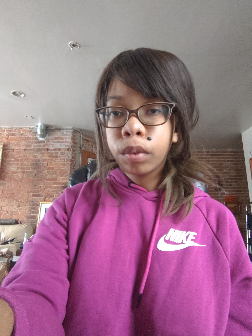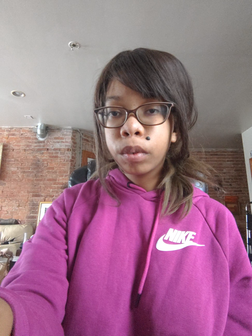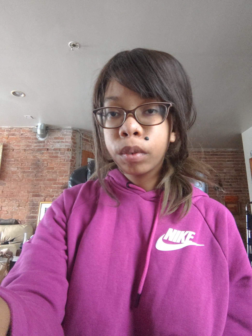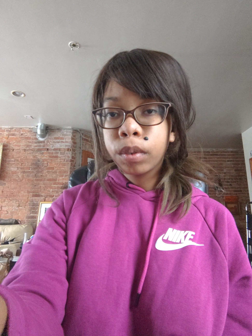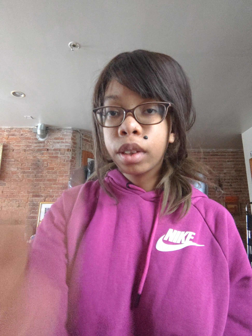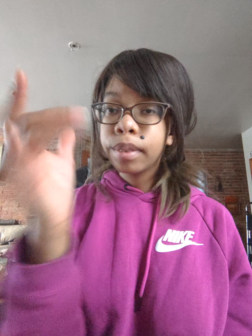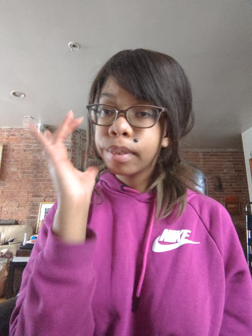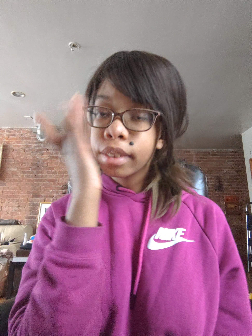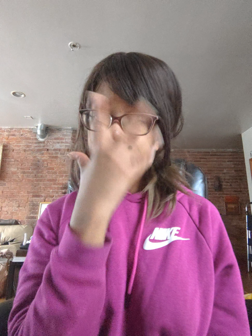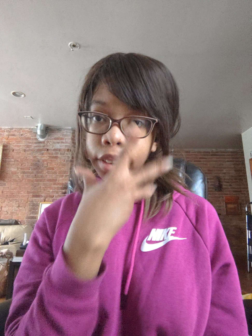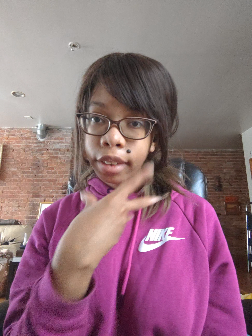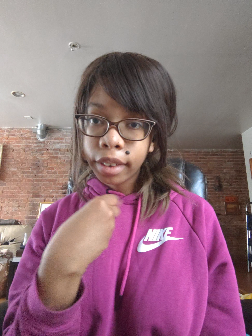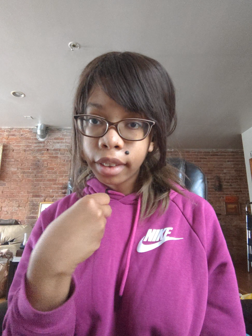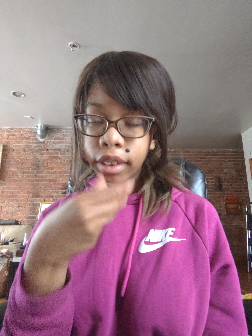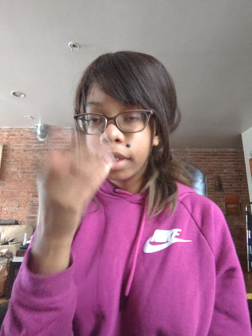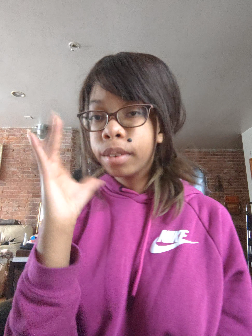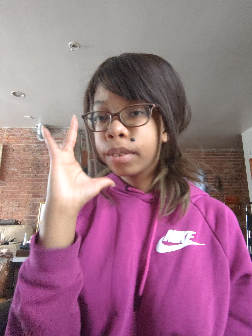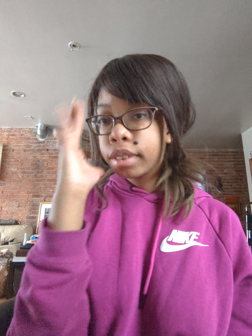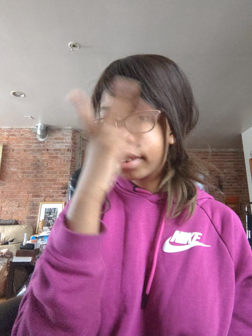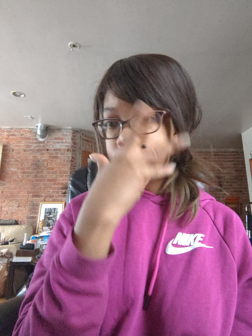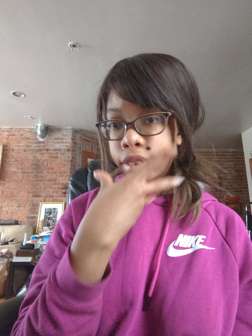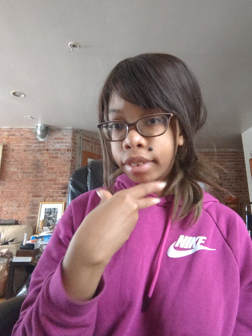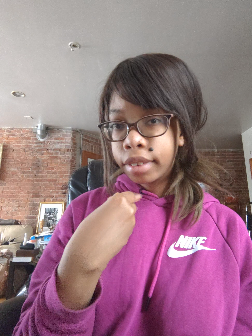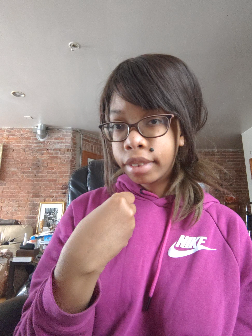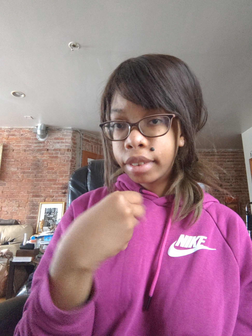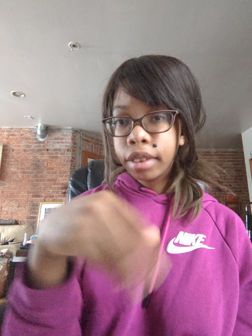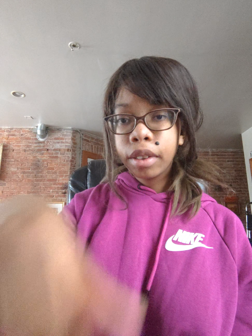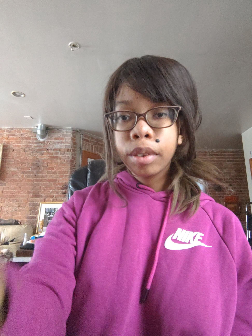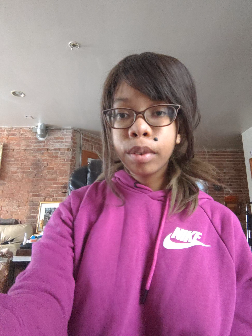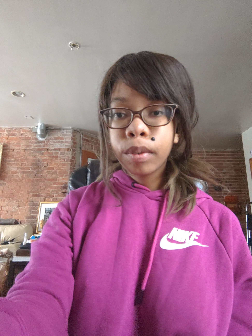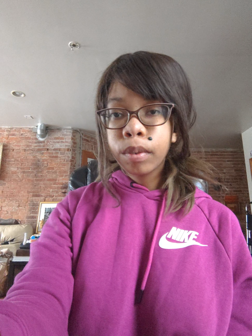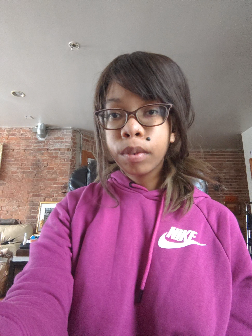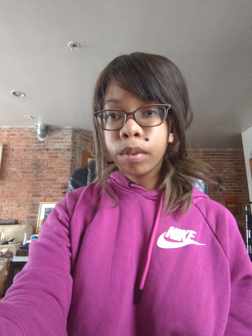pretty